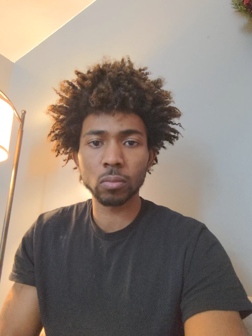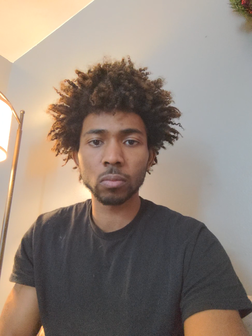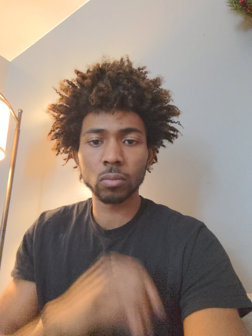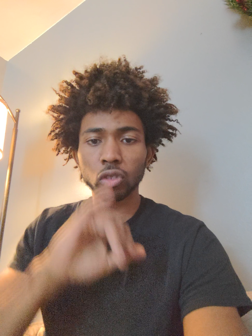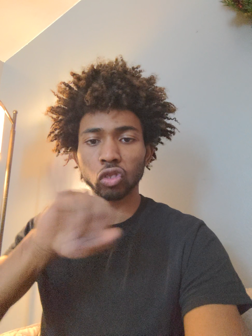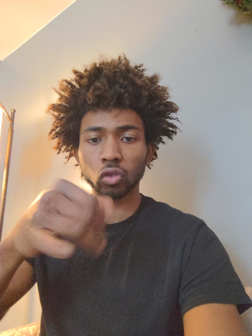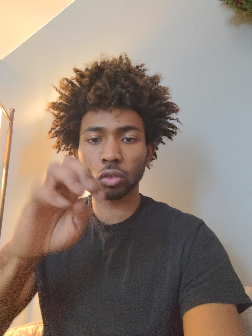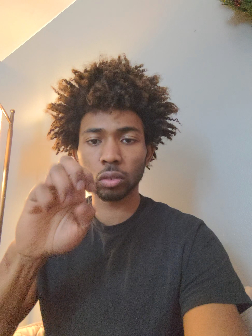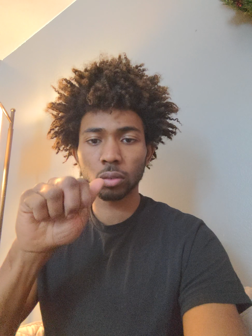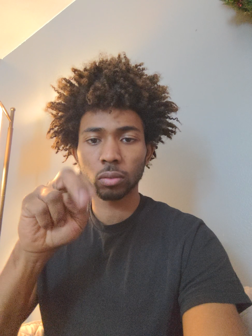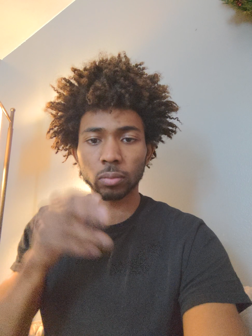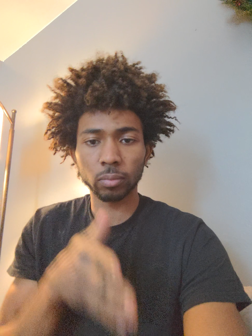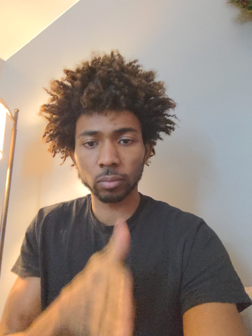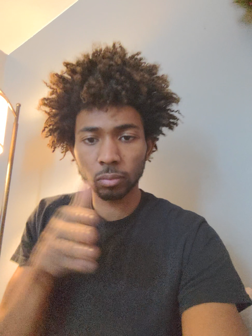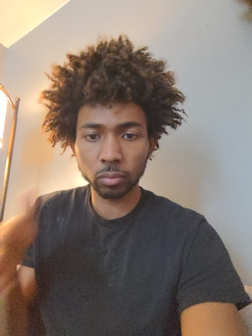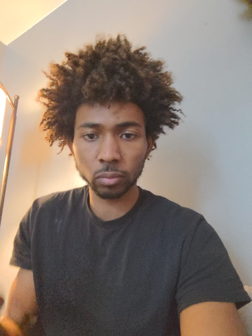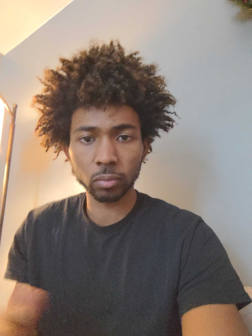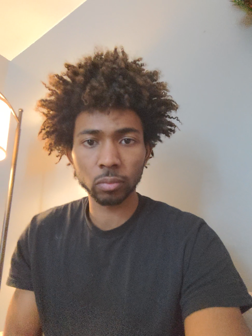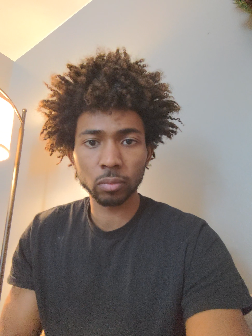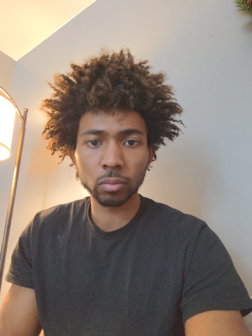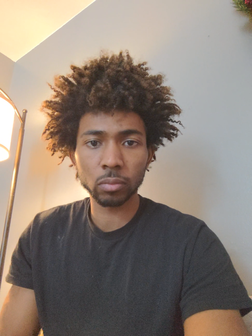jeans